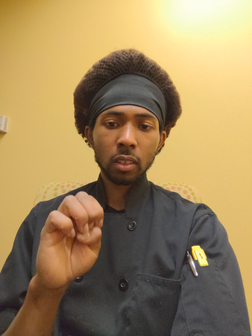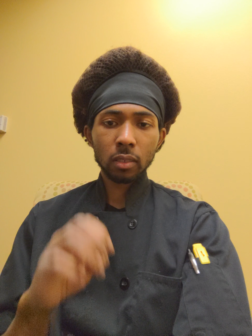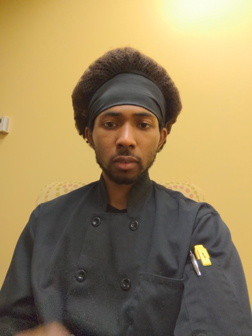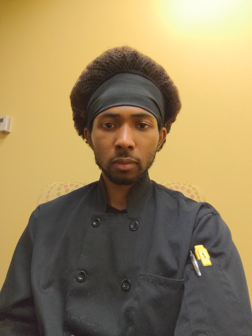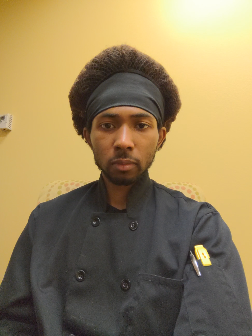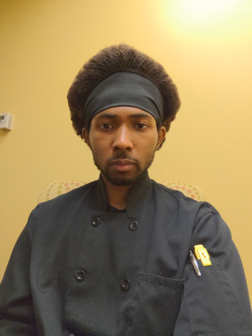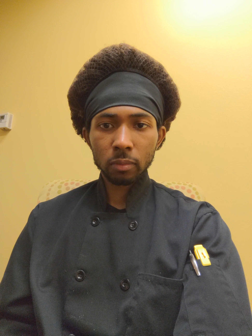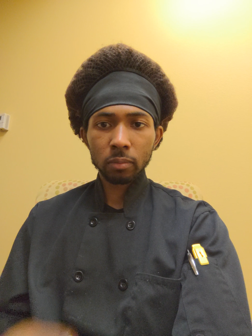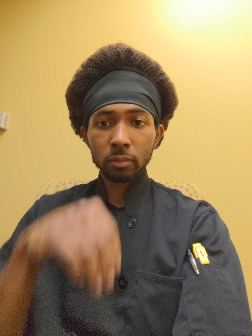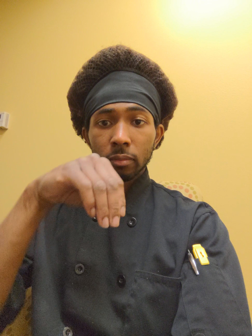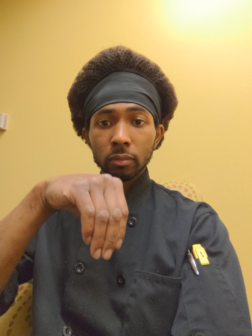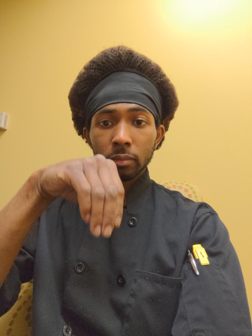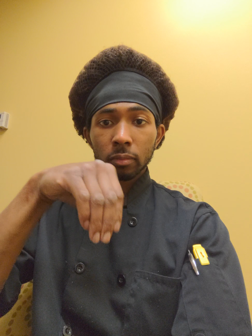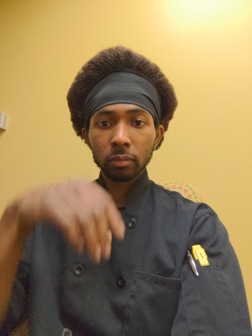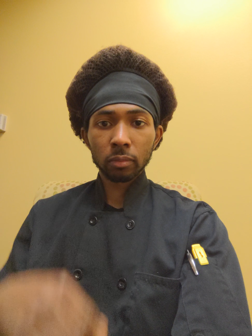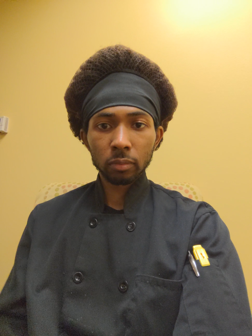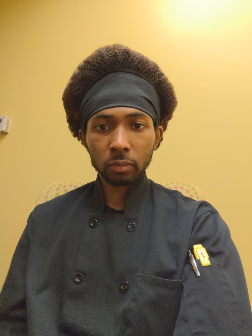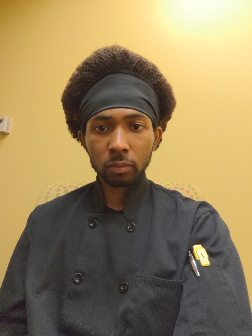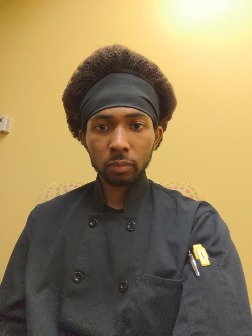inside